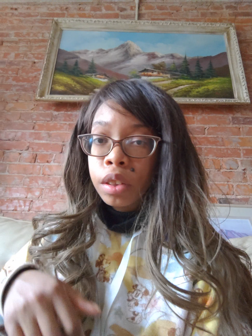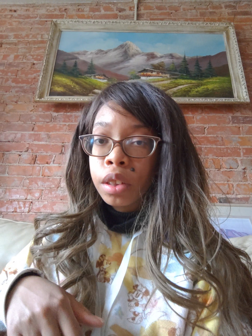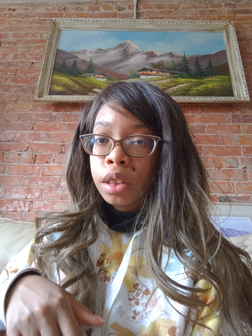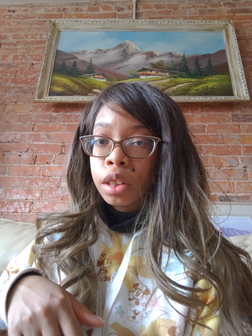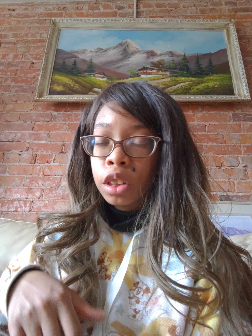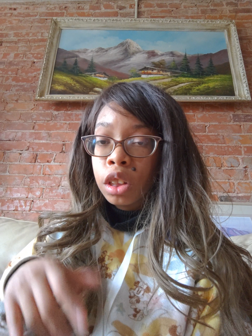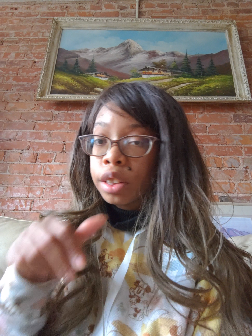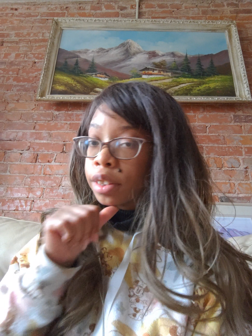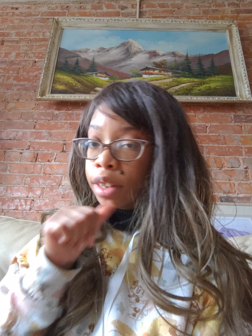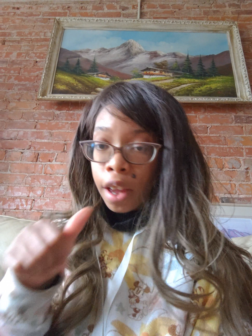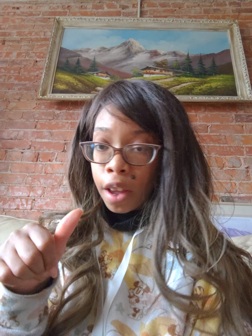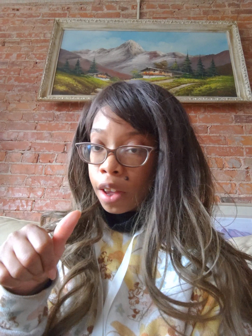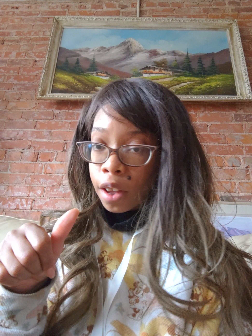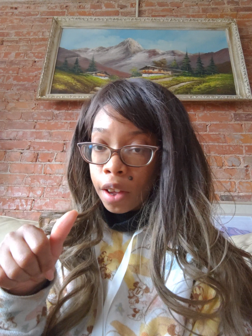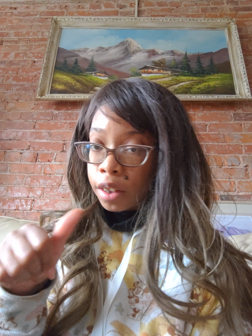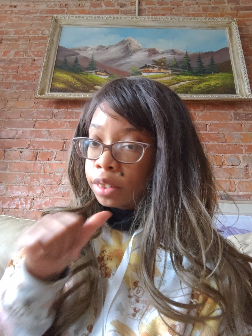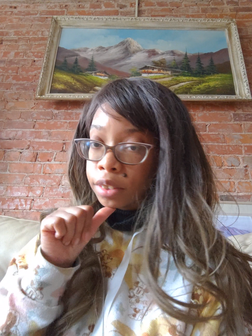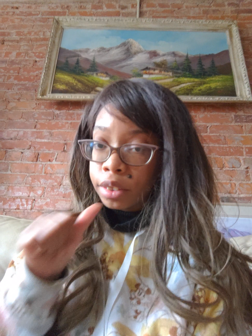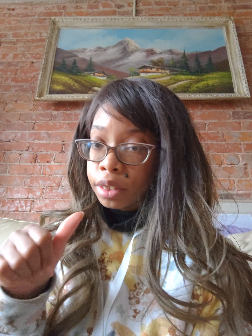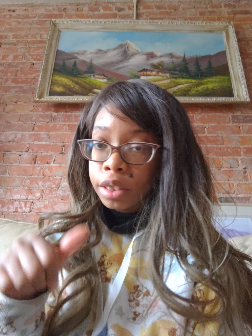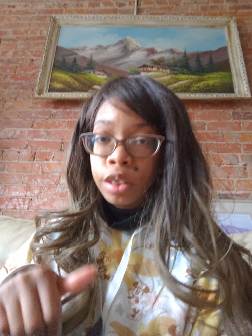not